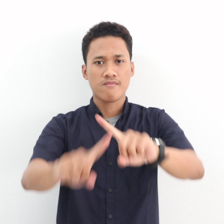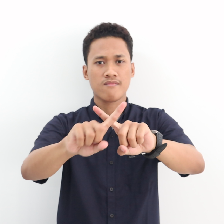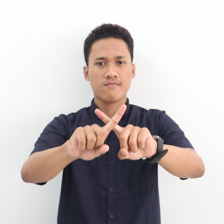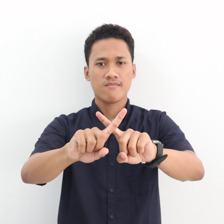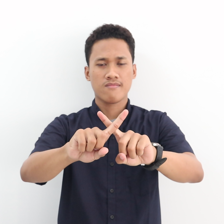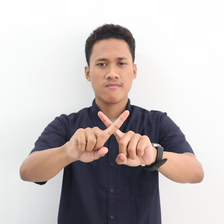X